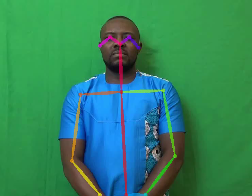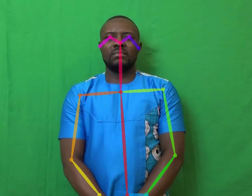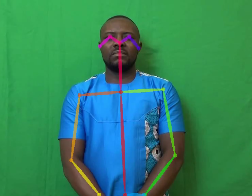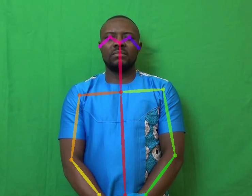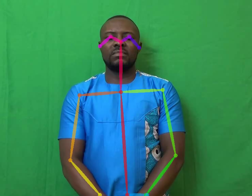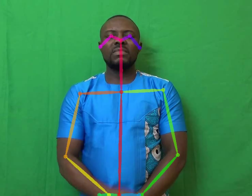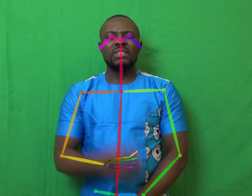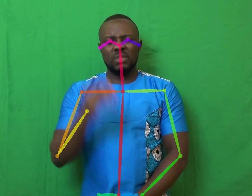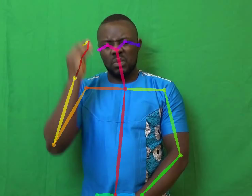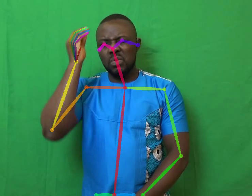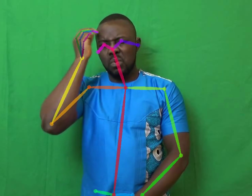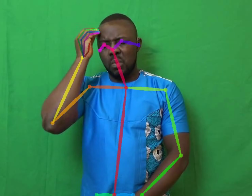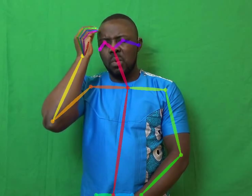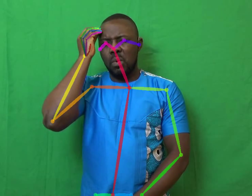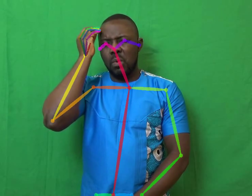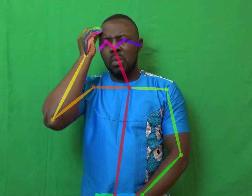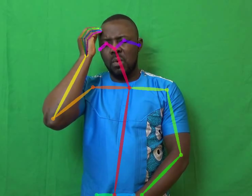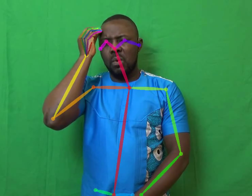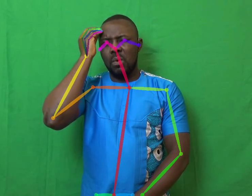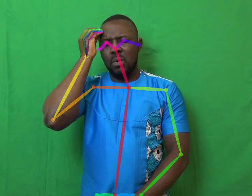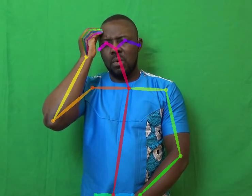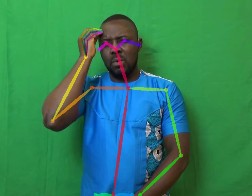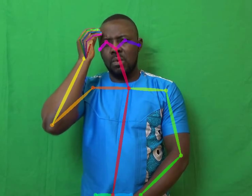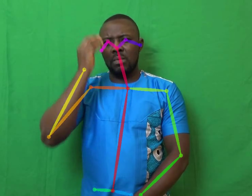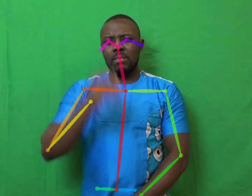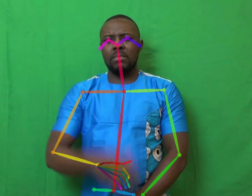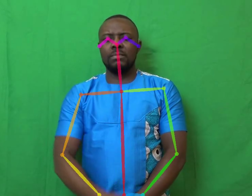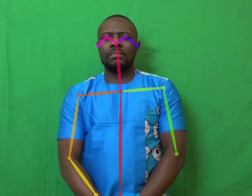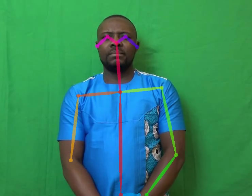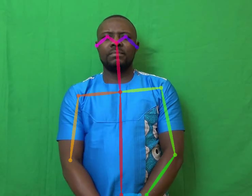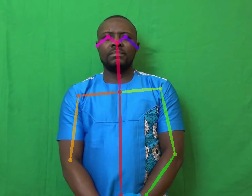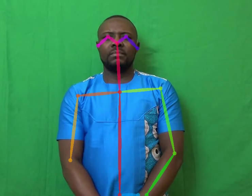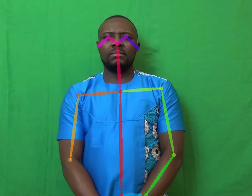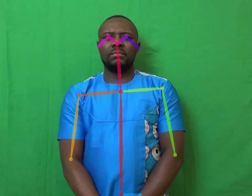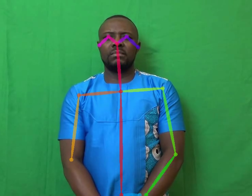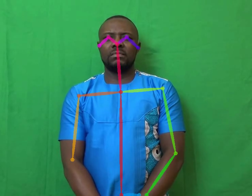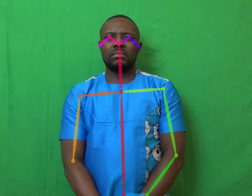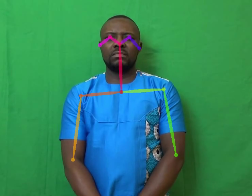know